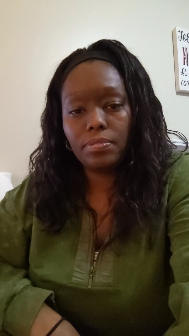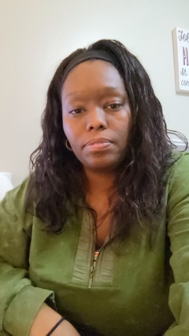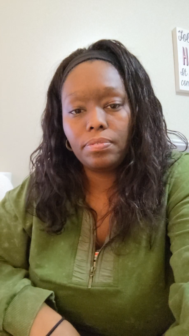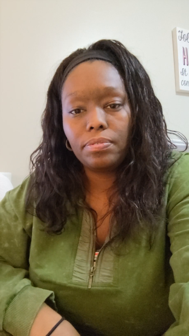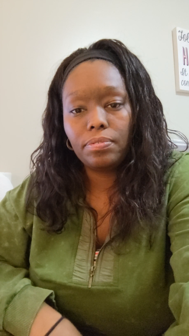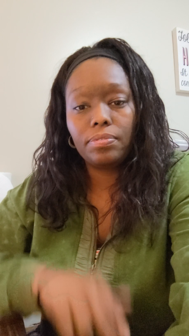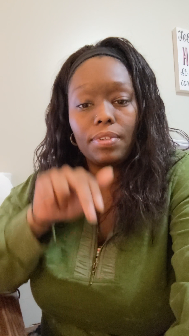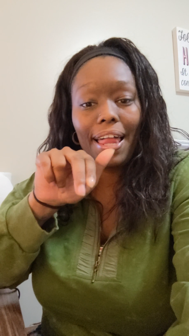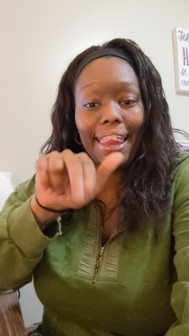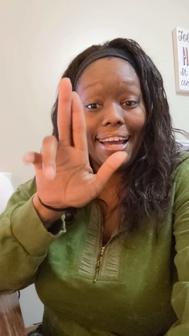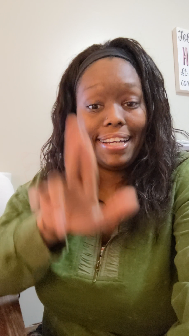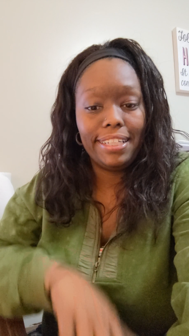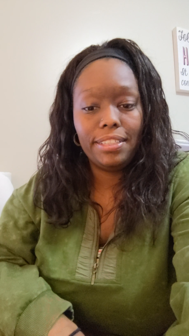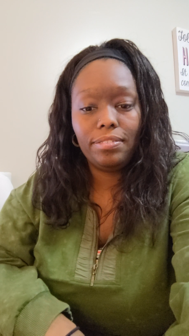lick